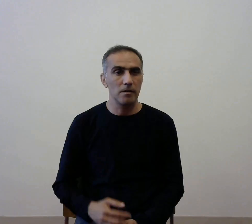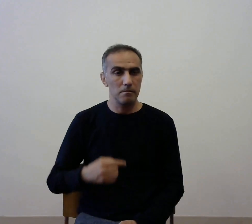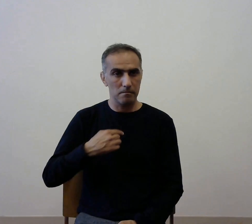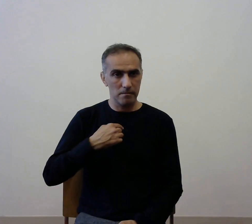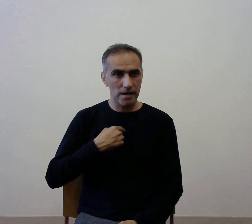mən